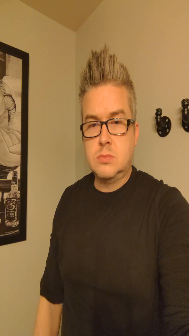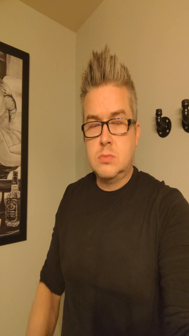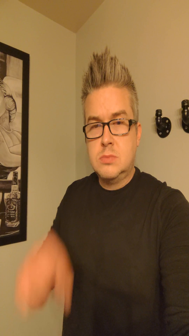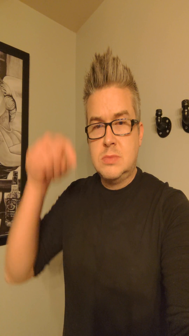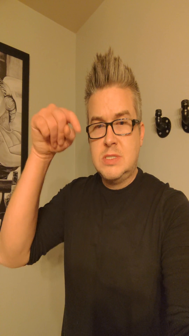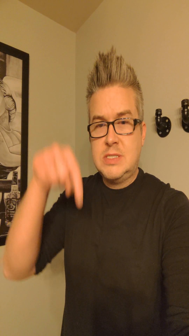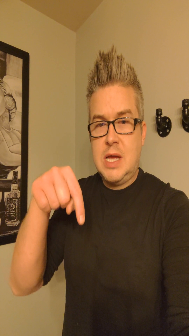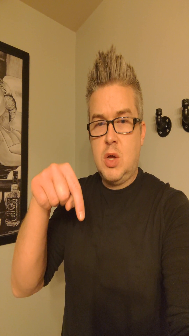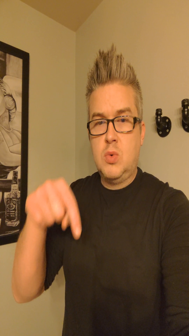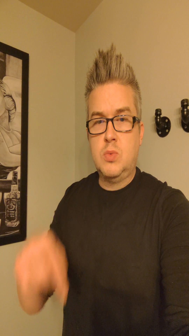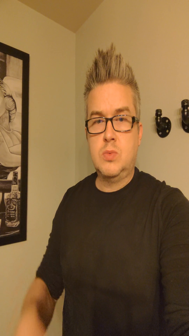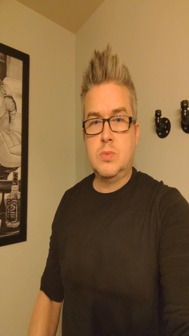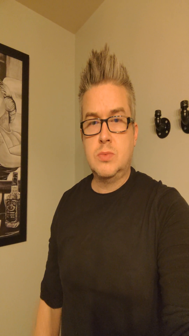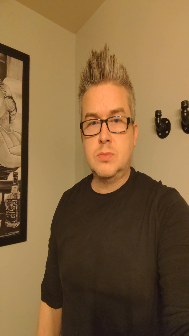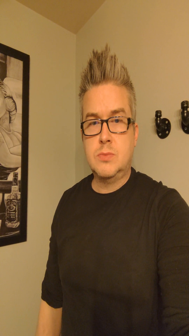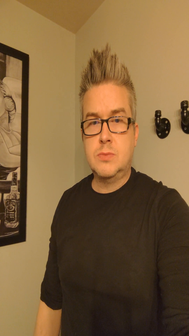down